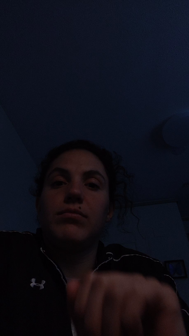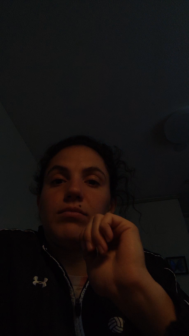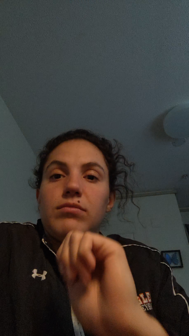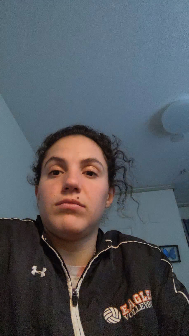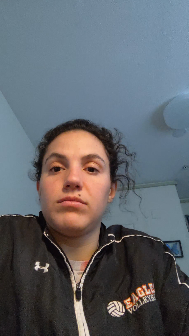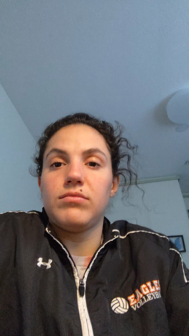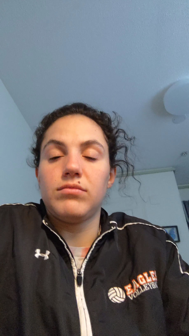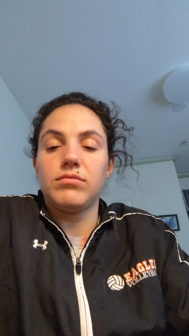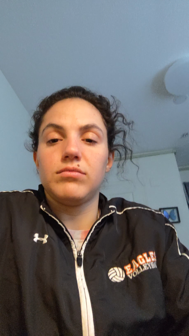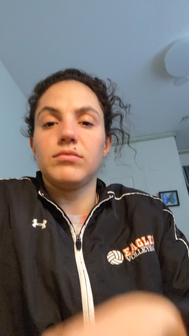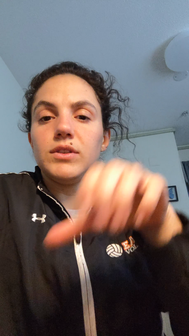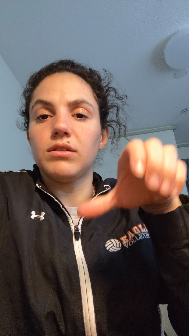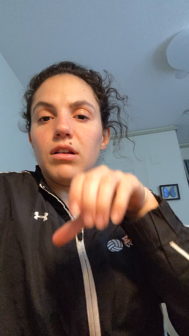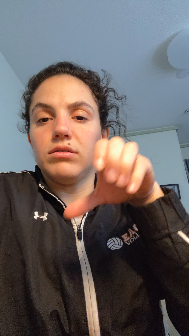does